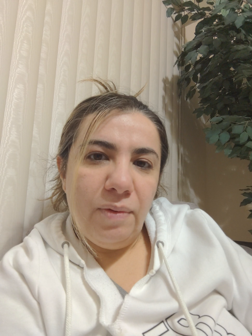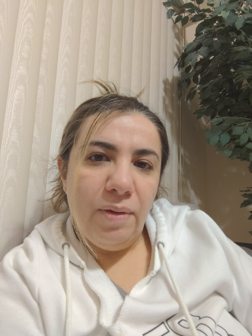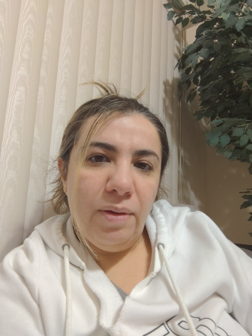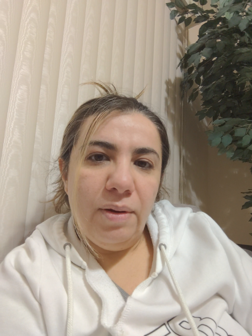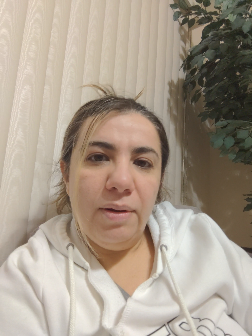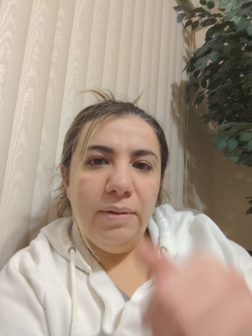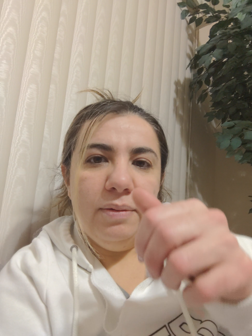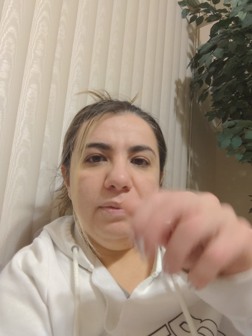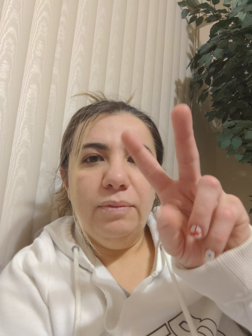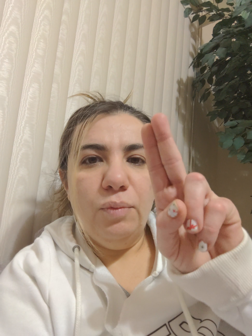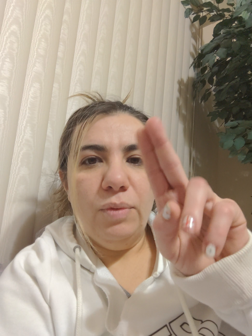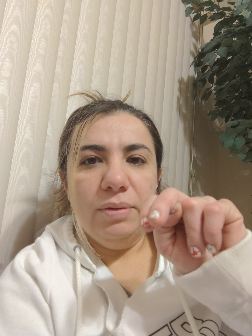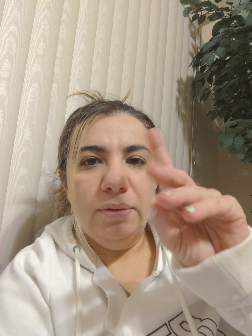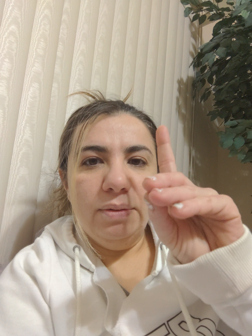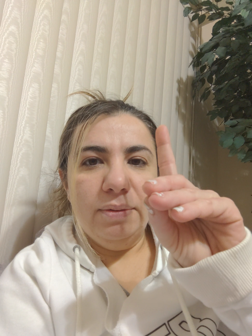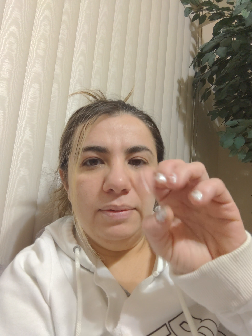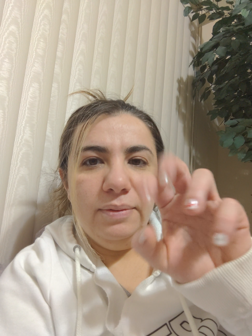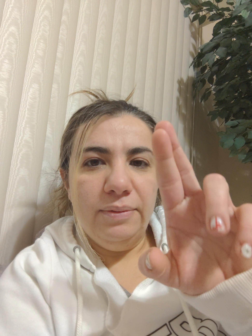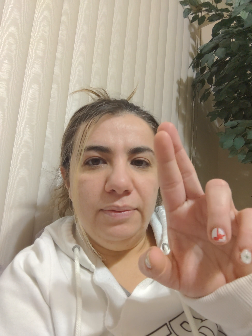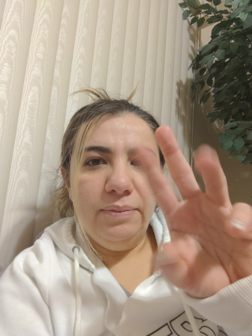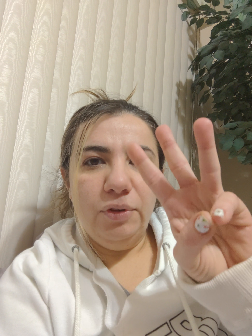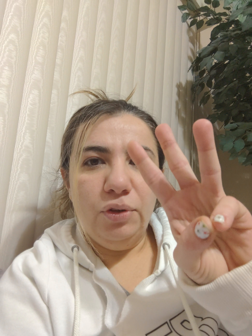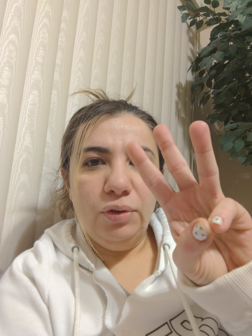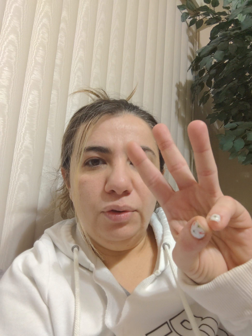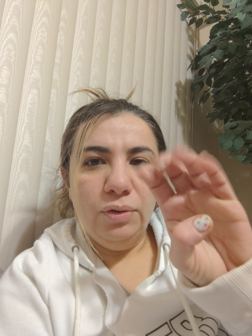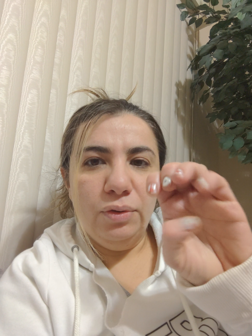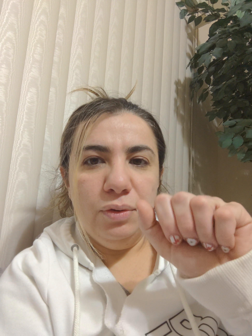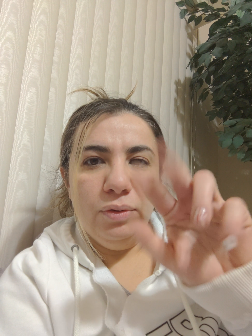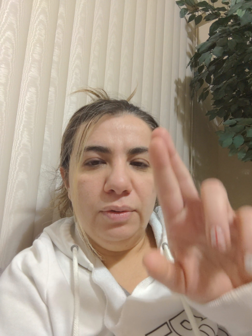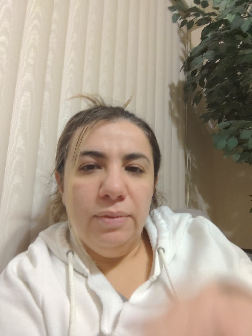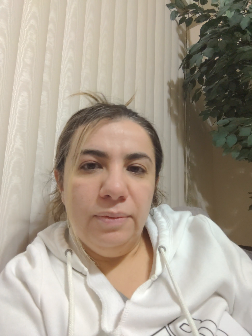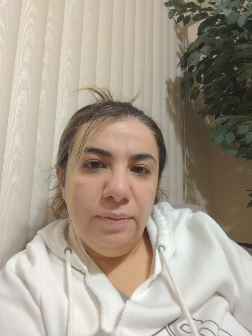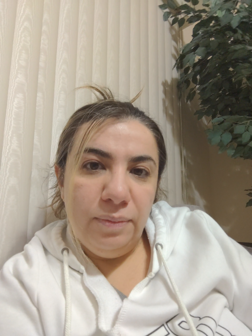underwear